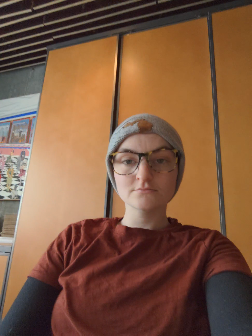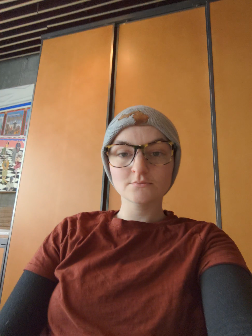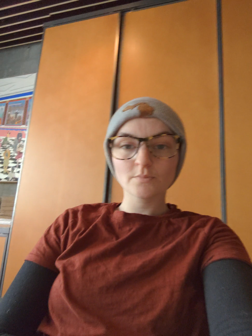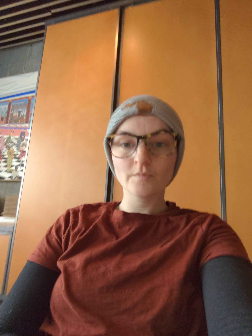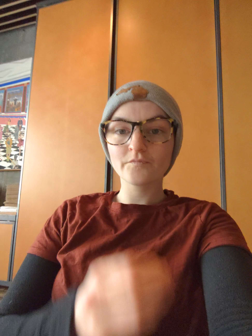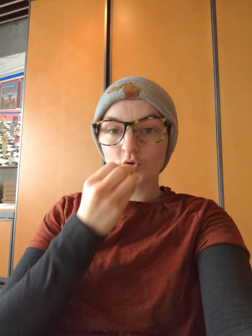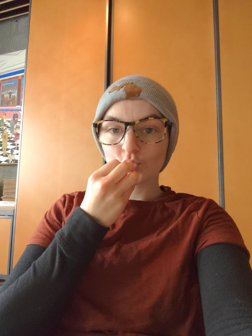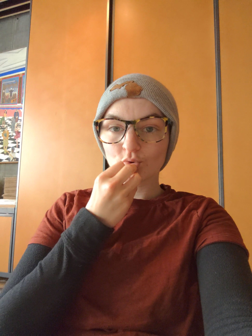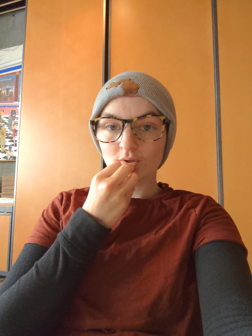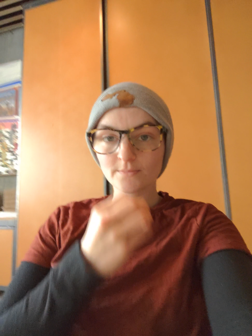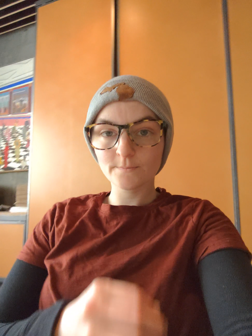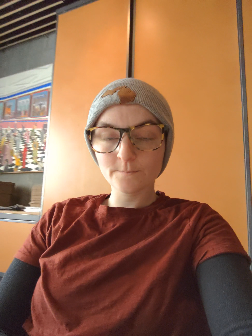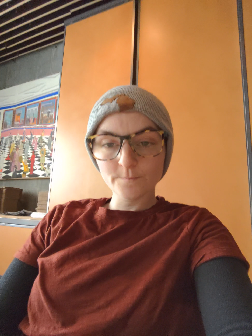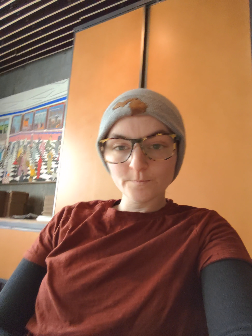food